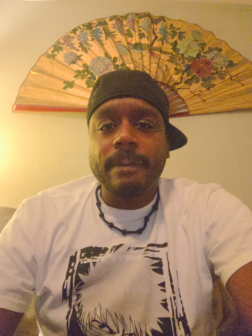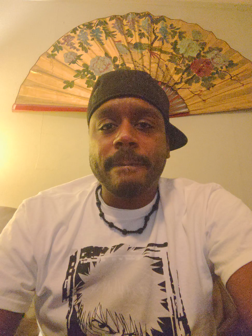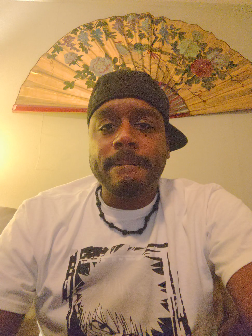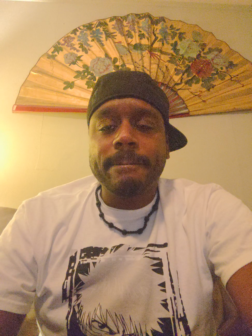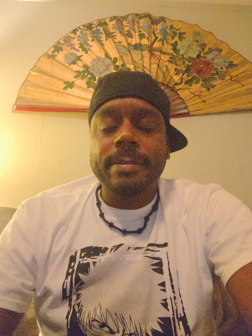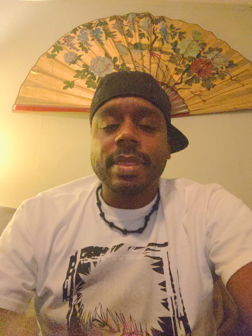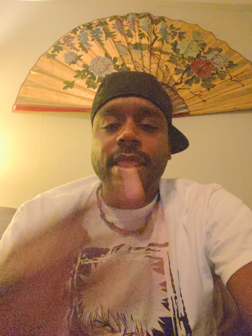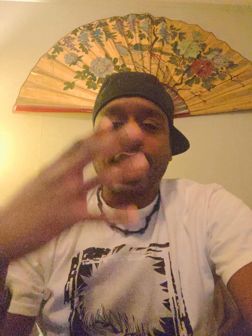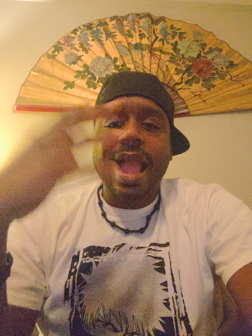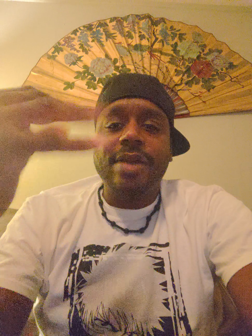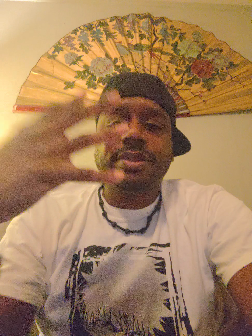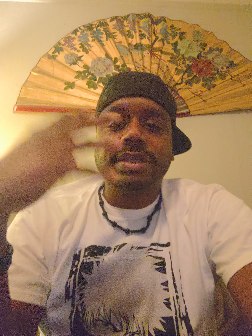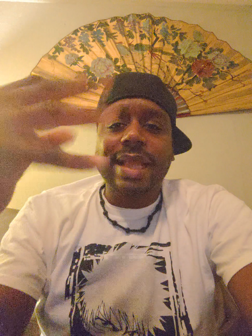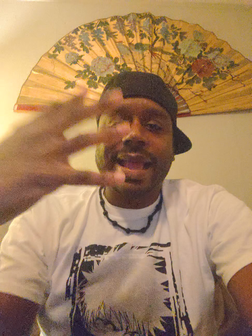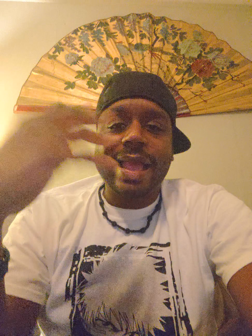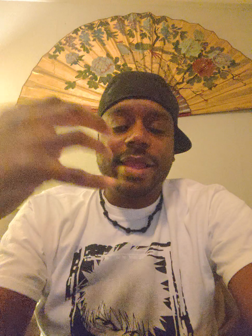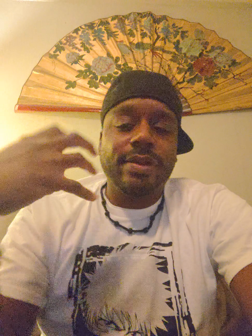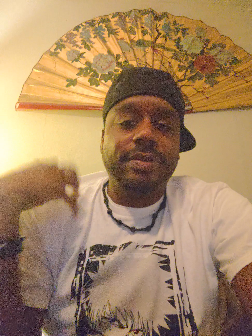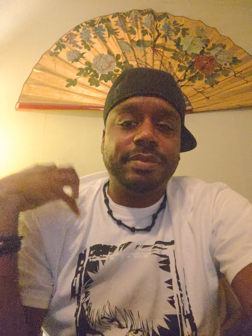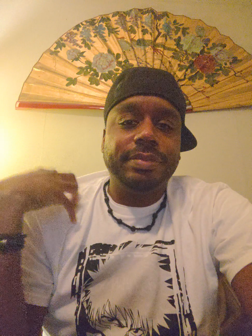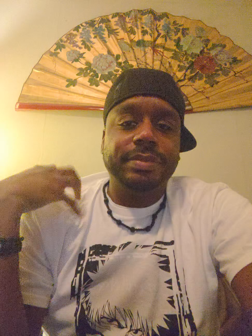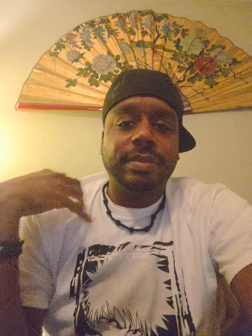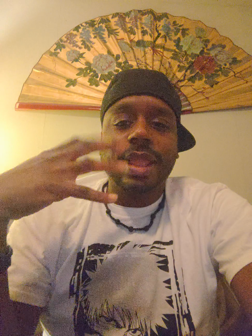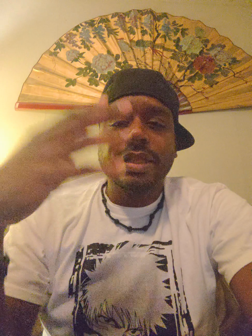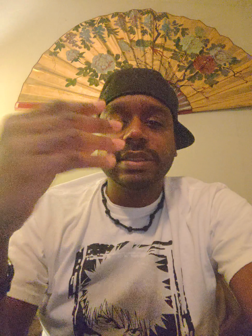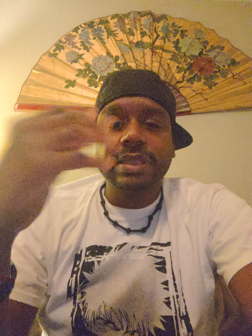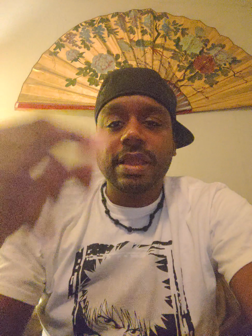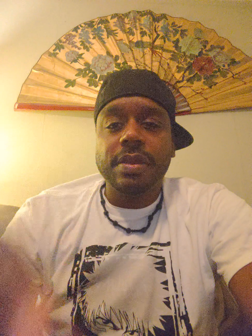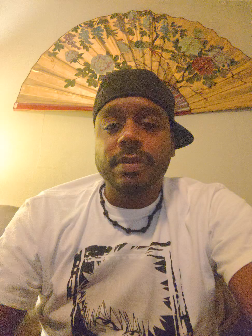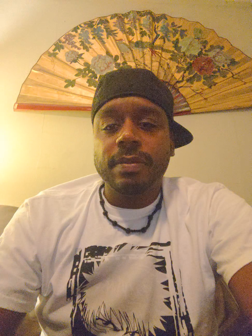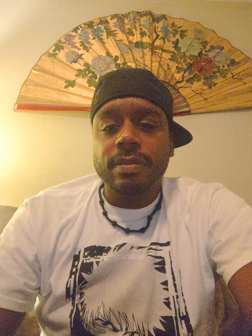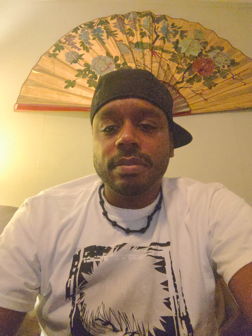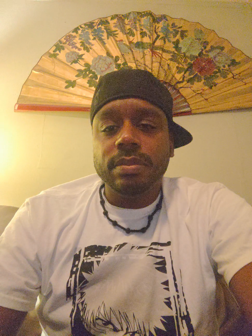outside